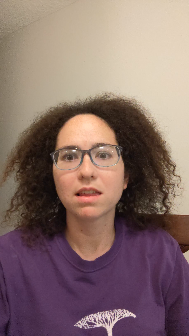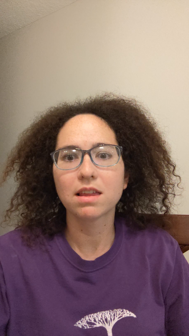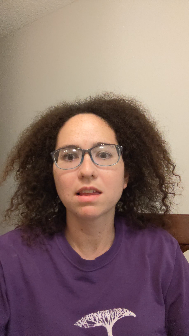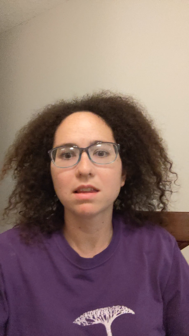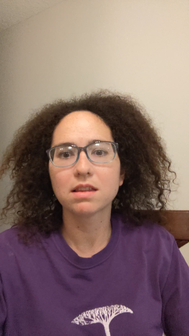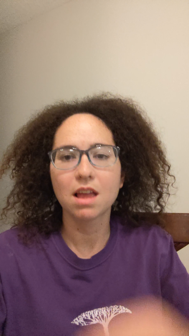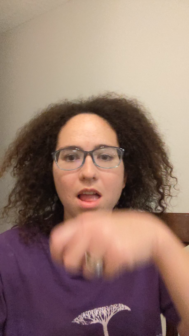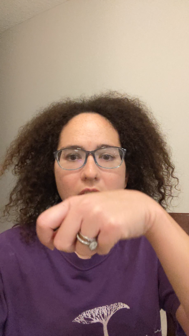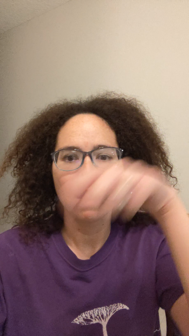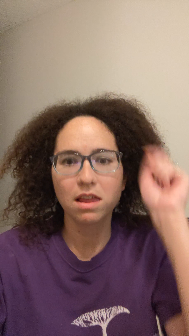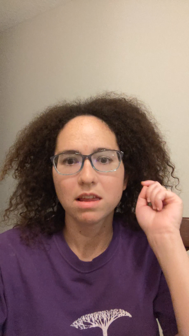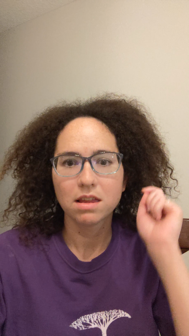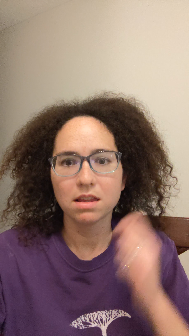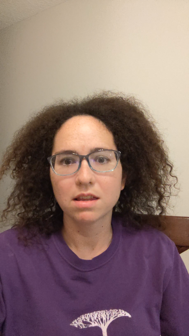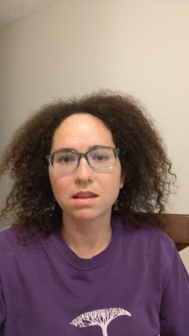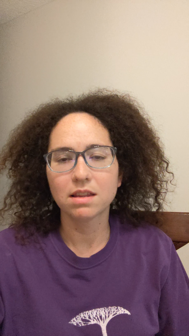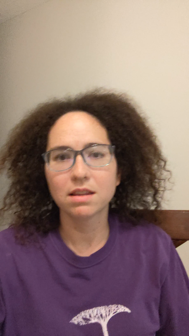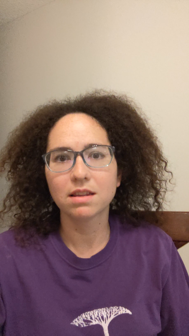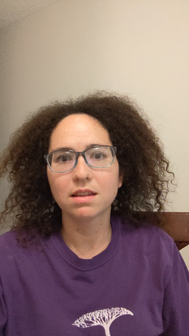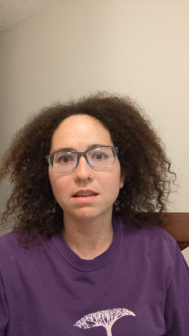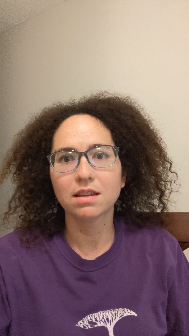rip